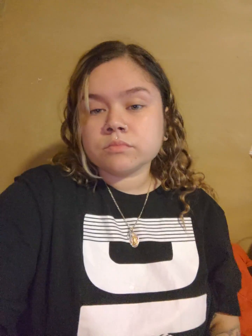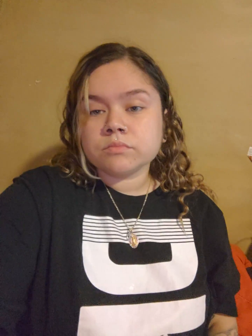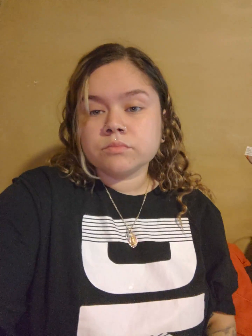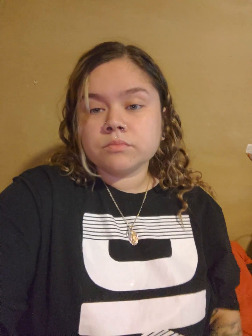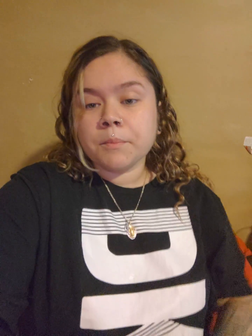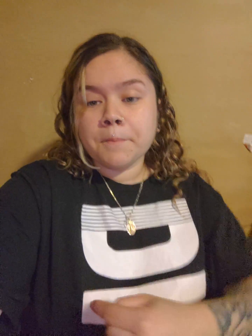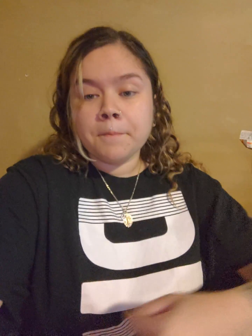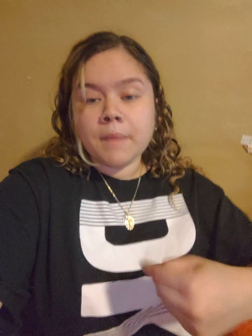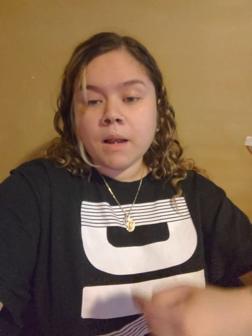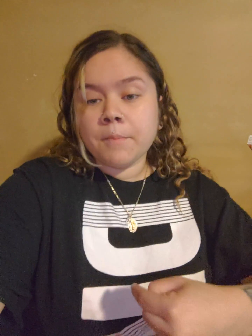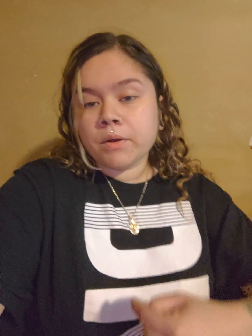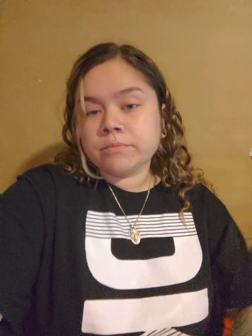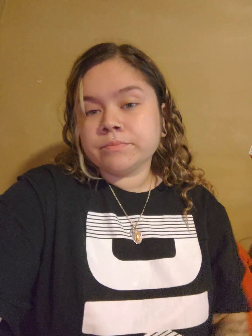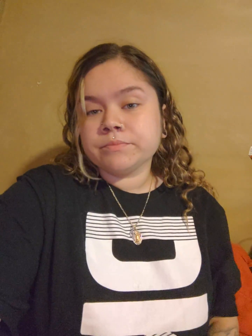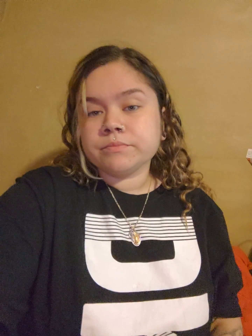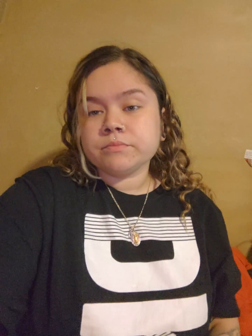belly button